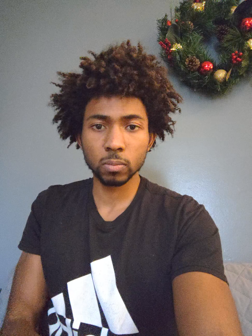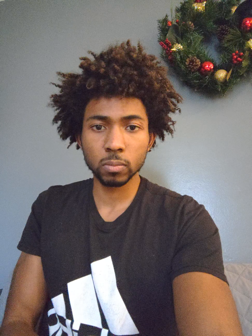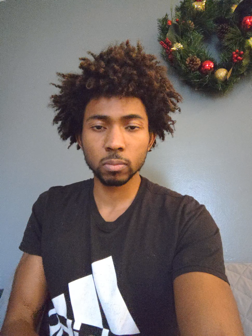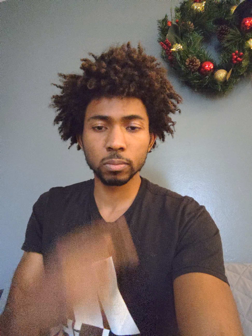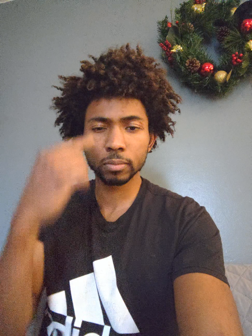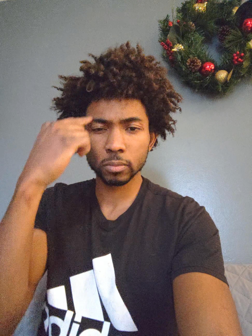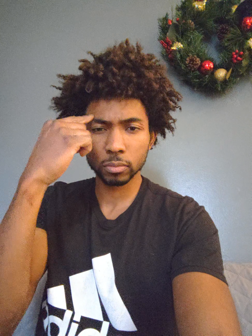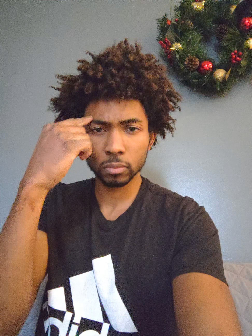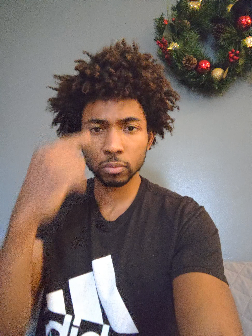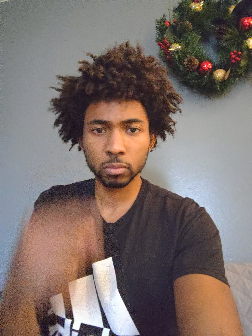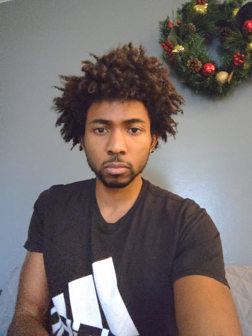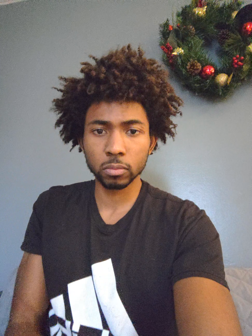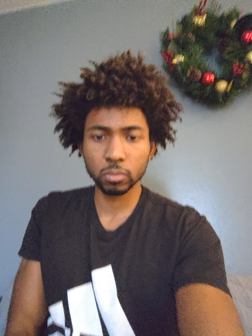think